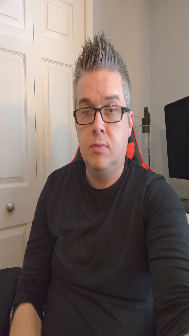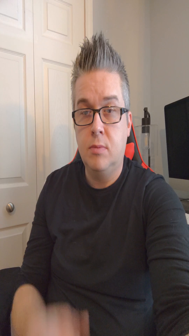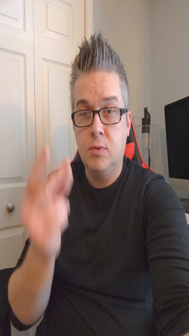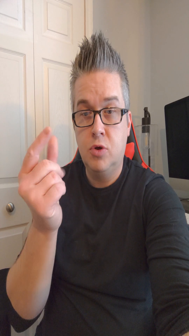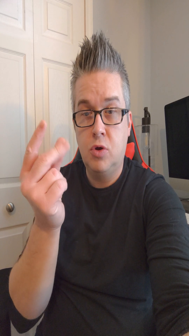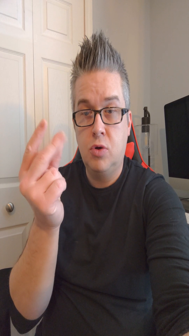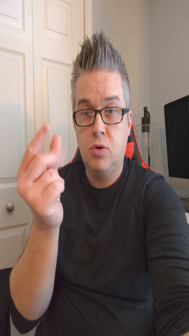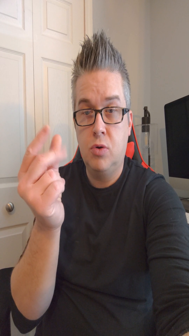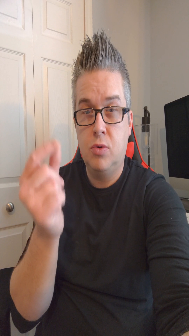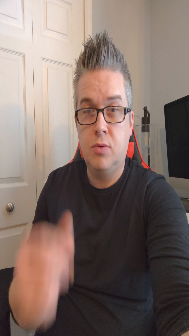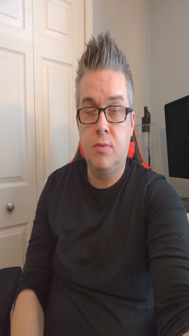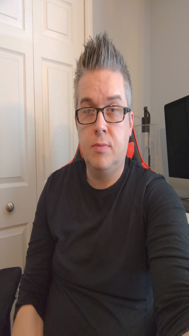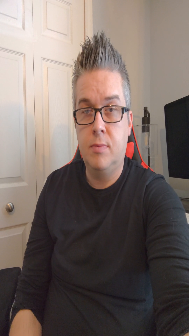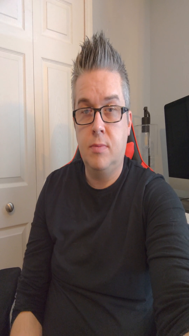dog